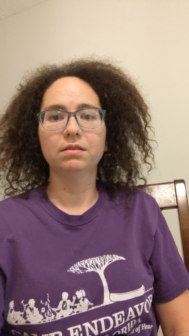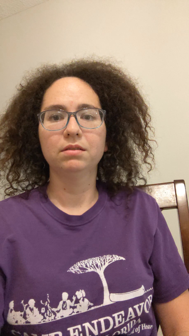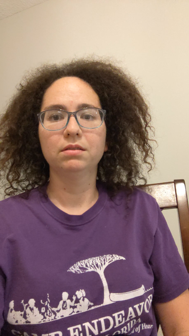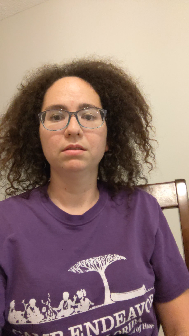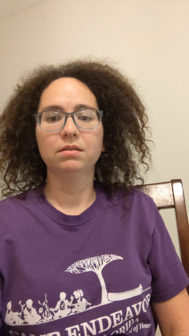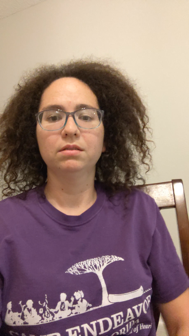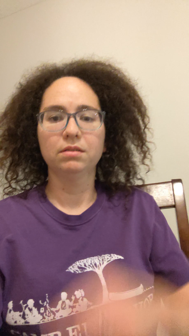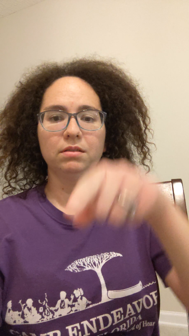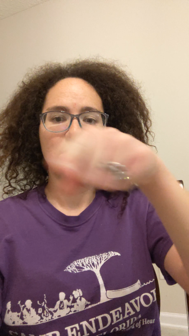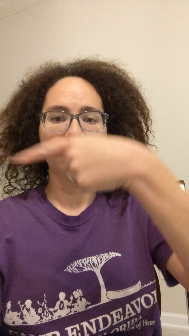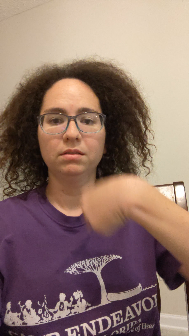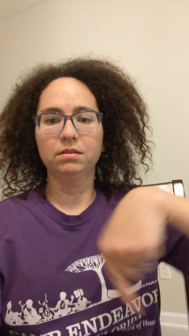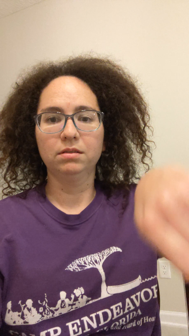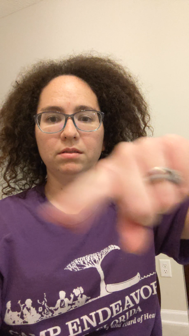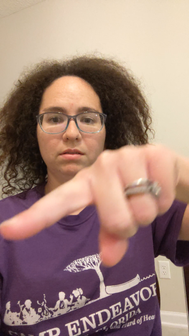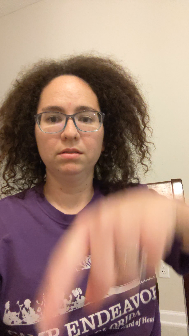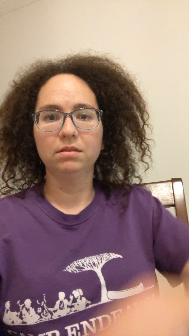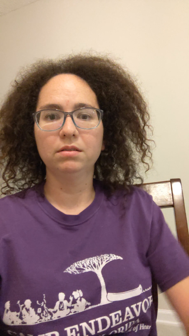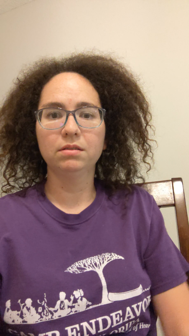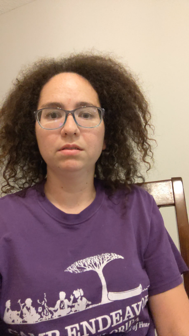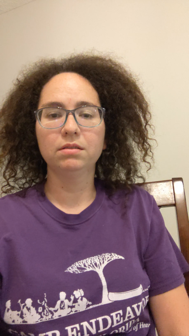around